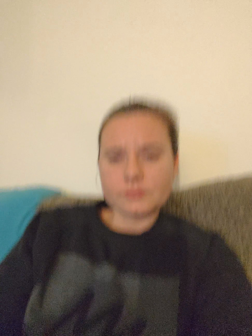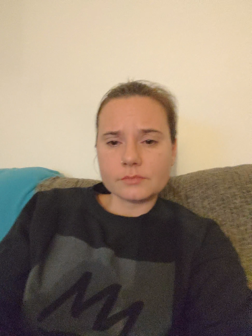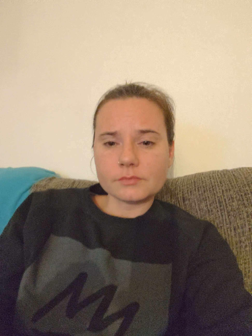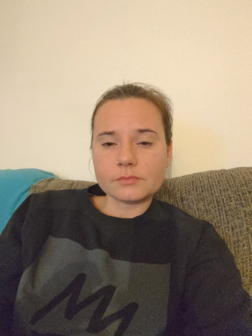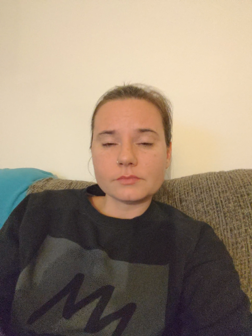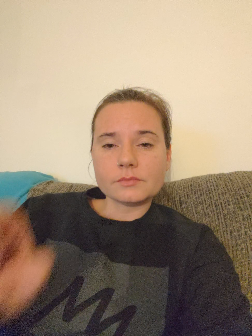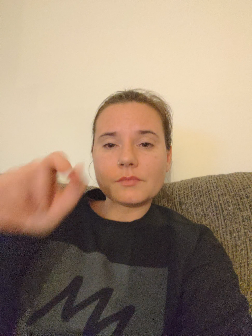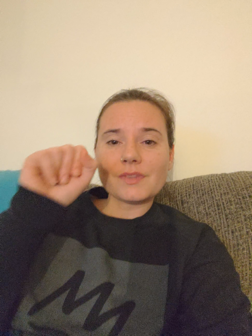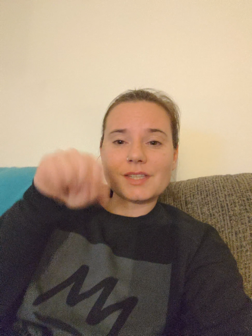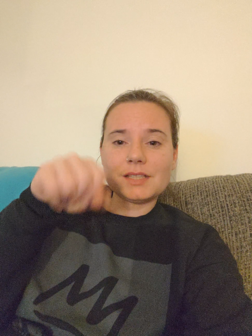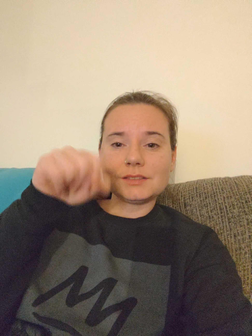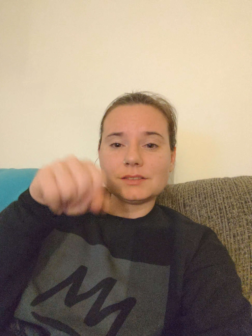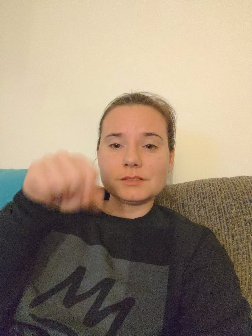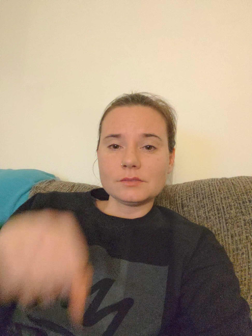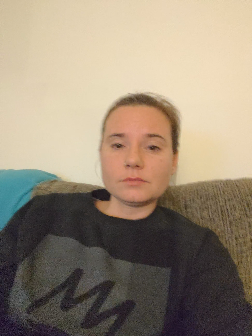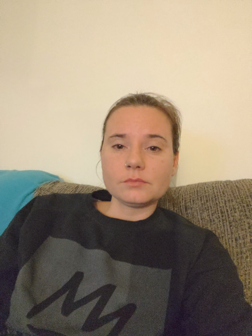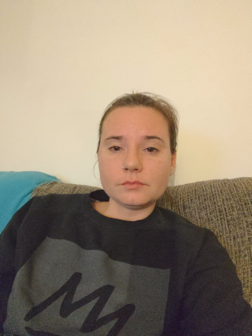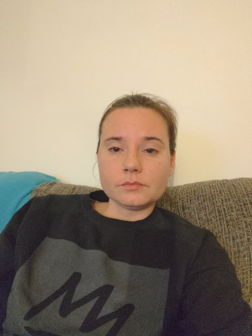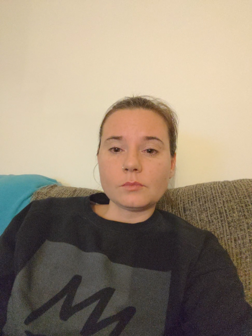yes